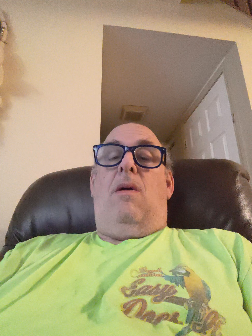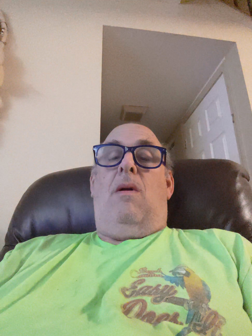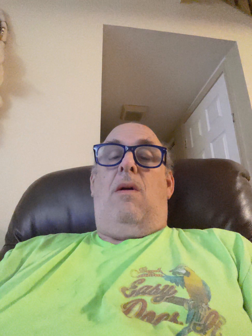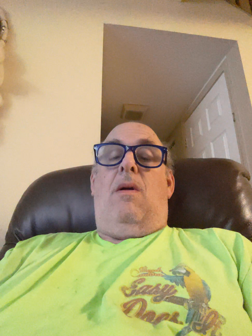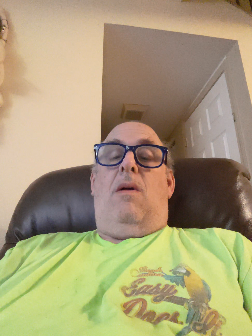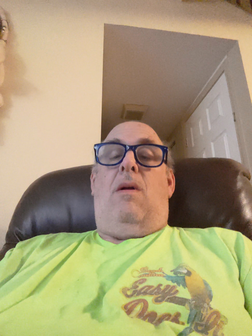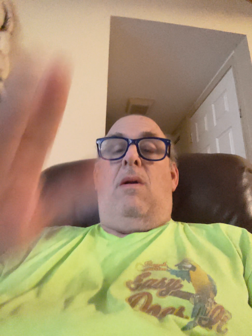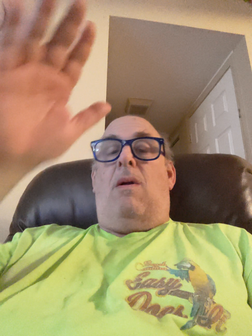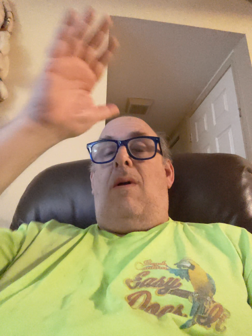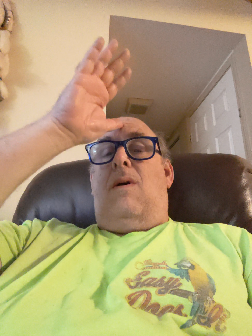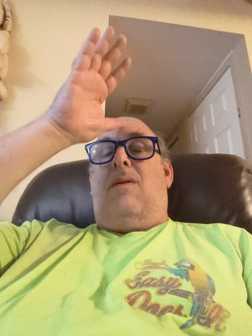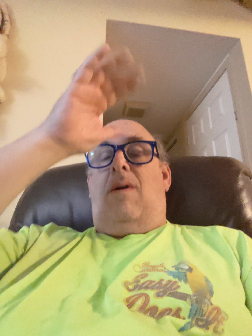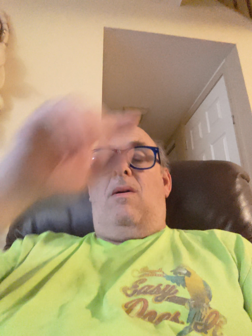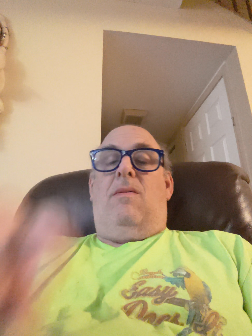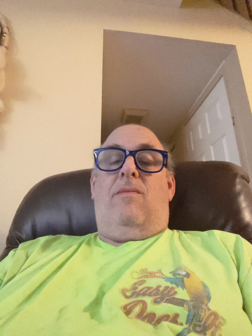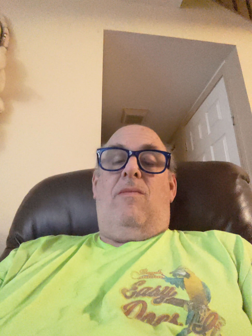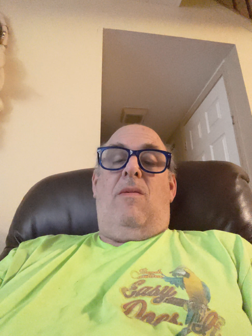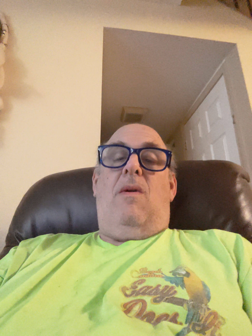dad